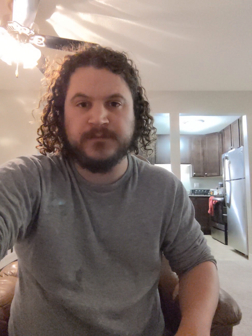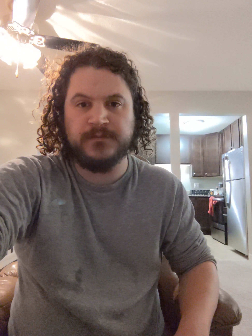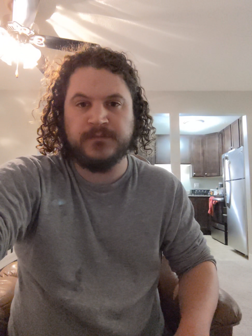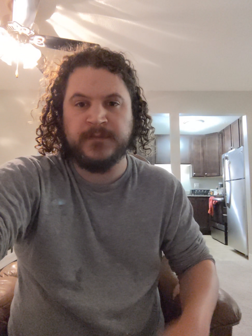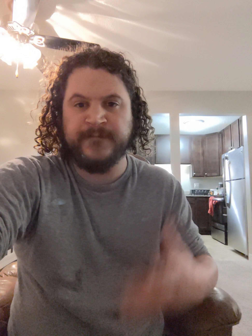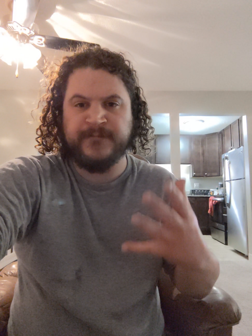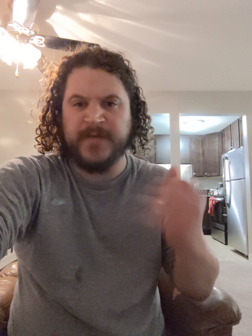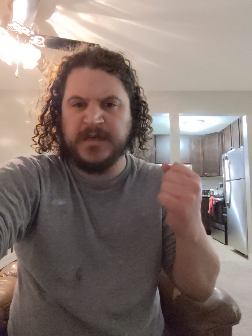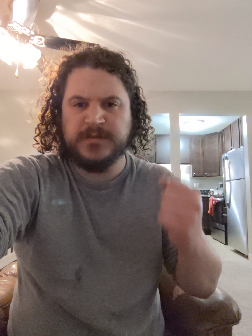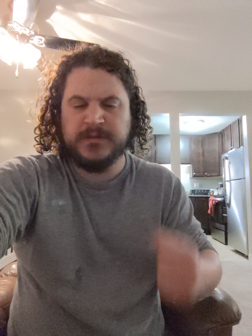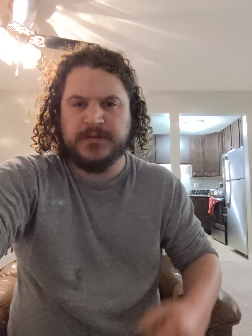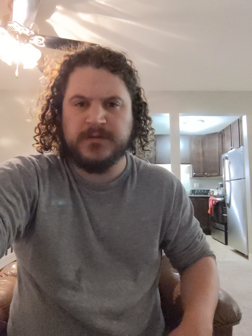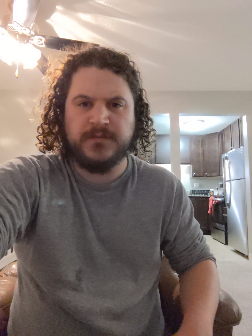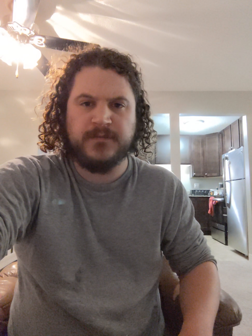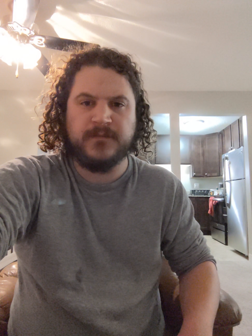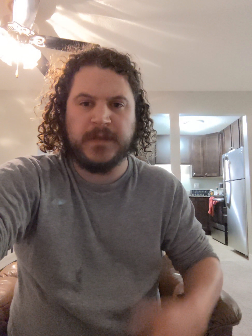fast